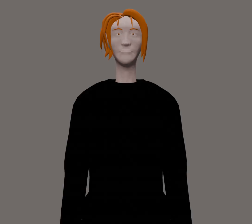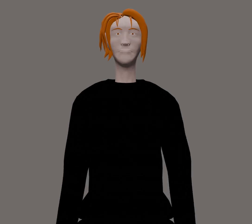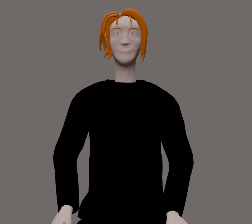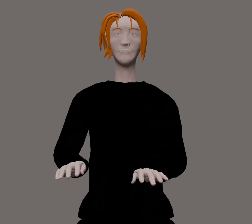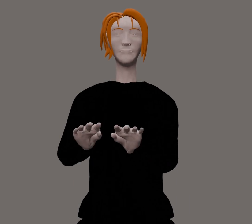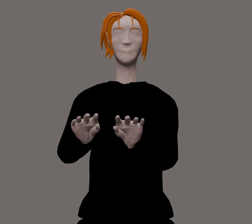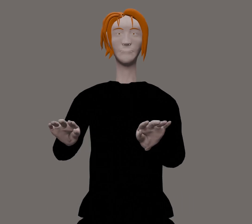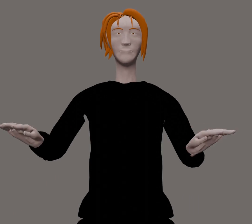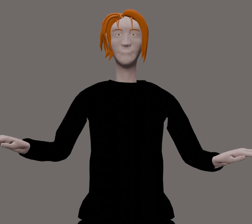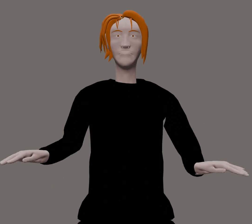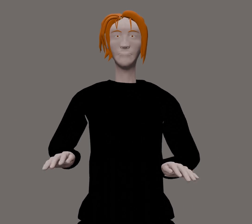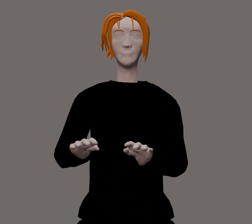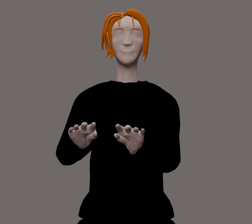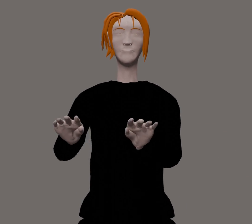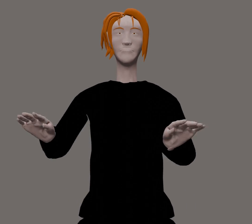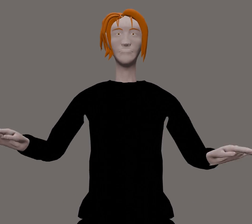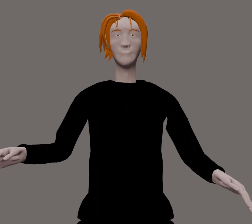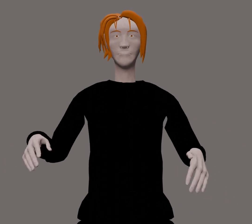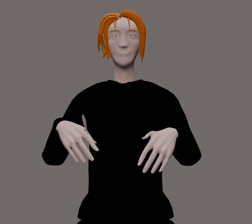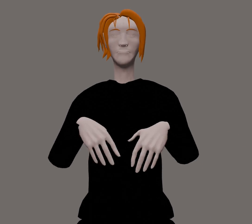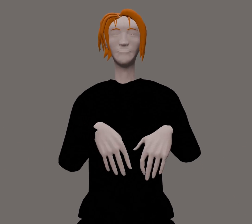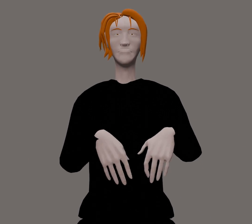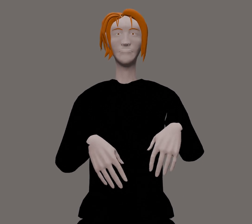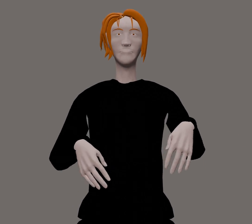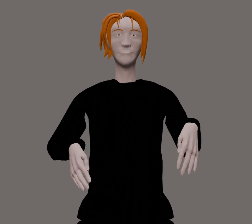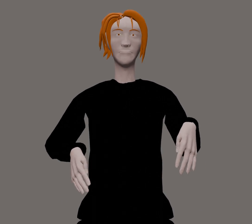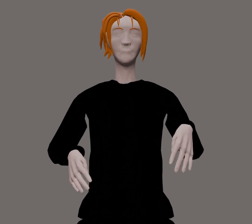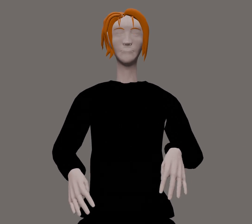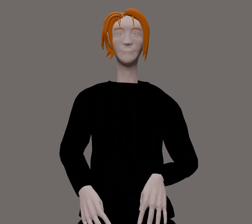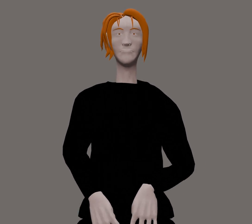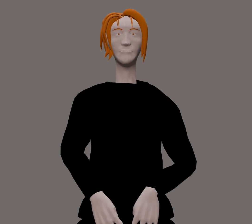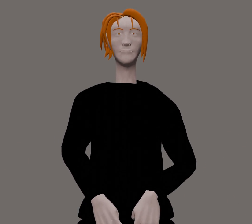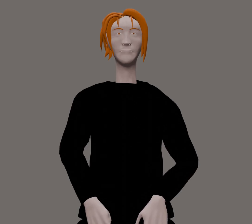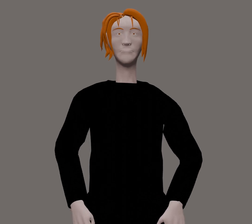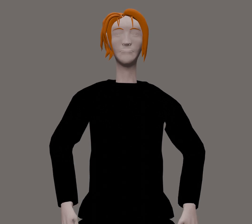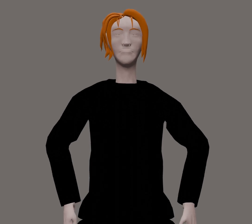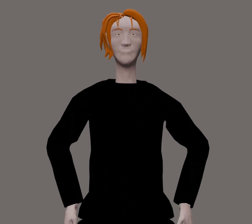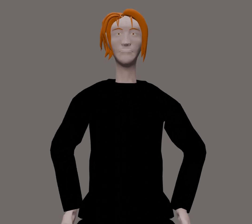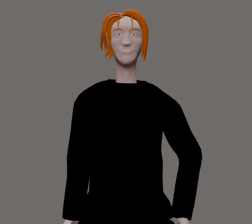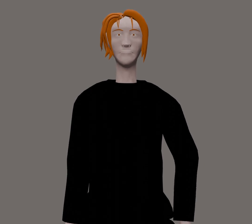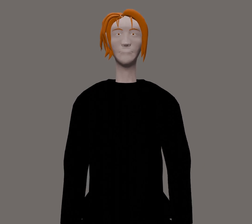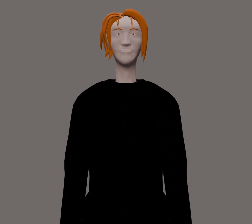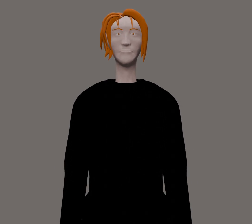Bathing Suit (2 Piece)